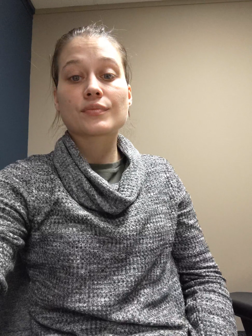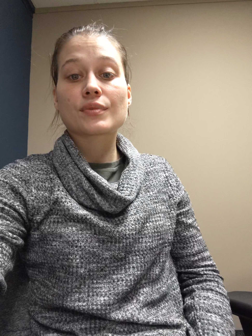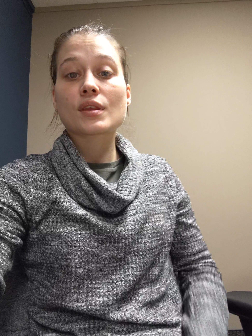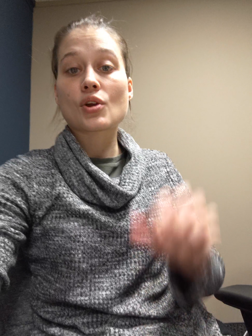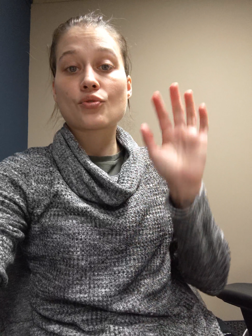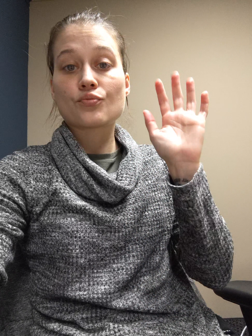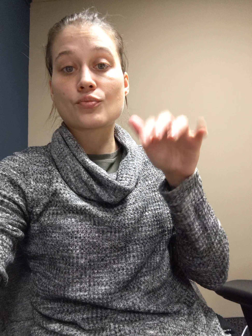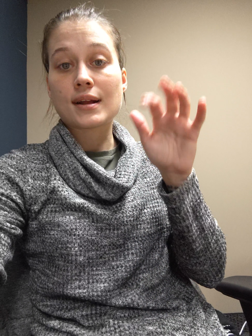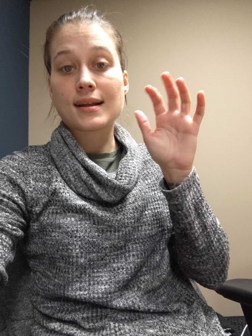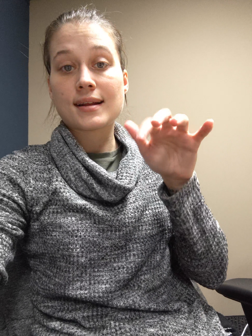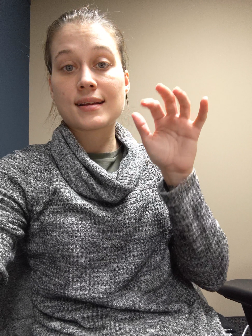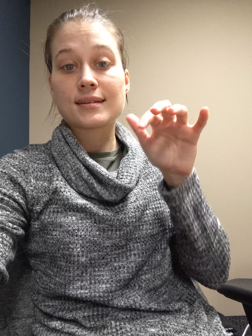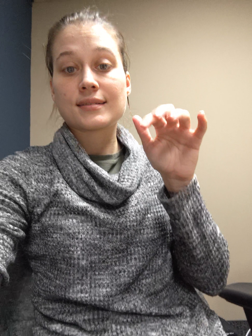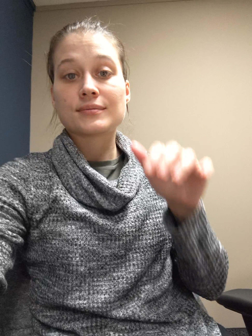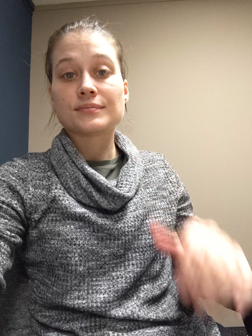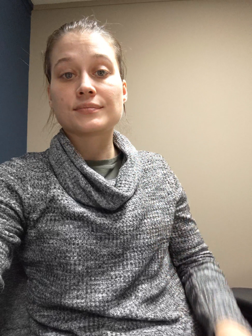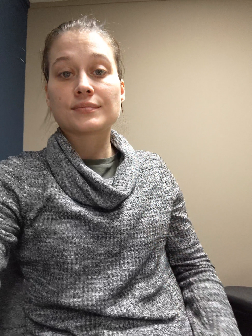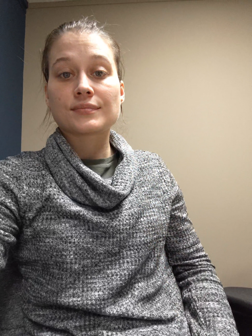rain